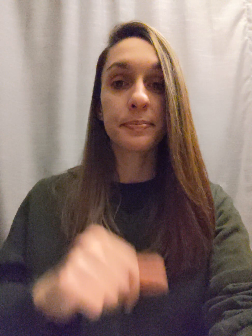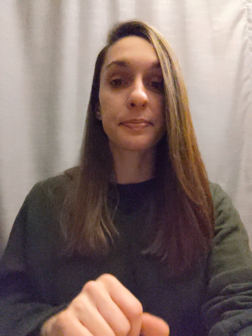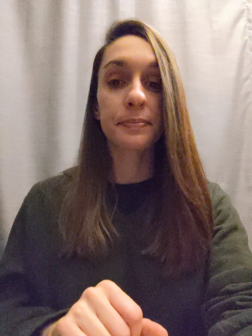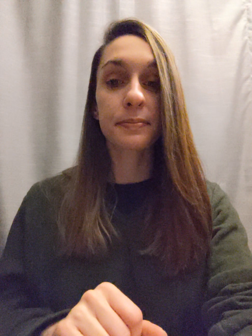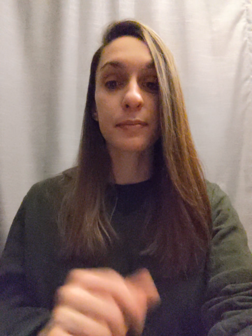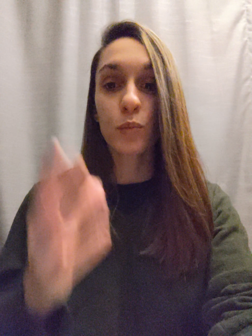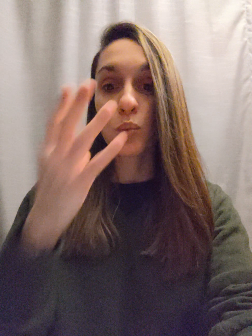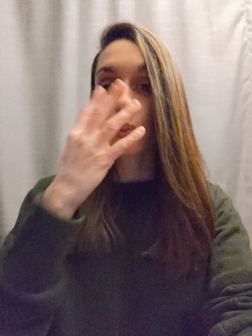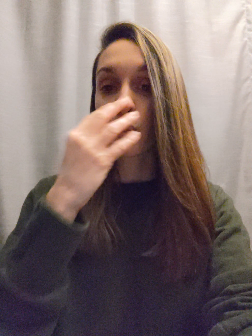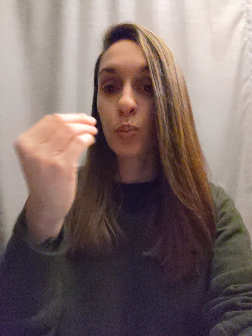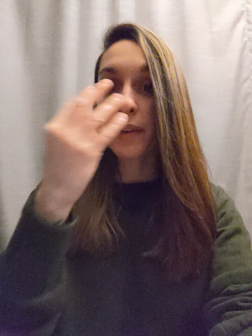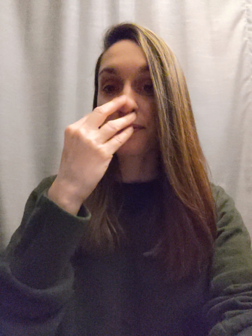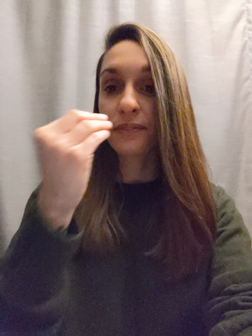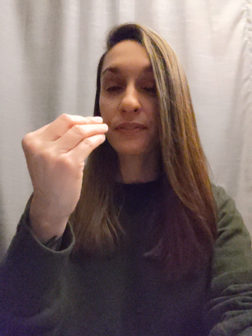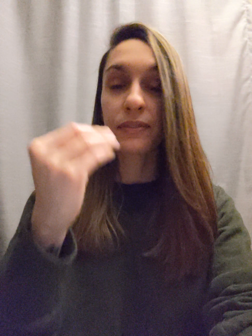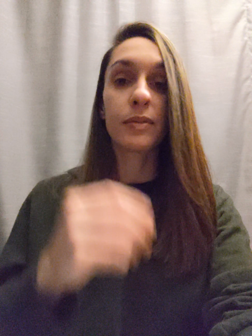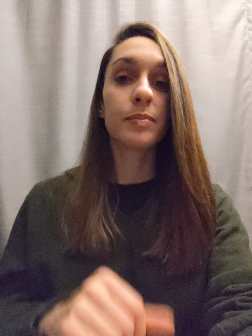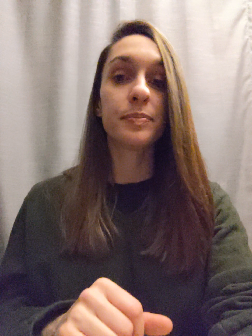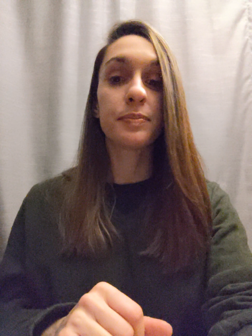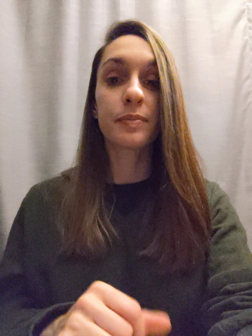wolf